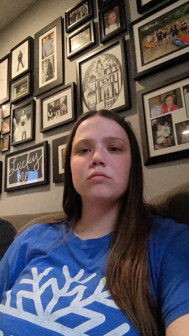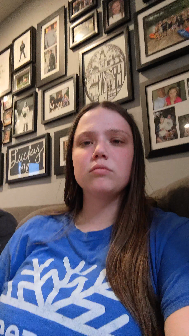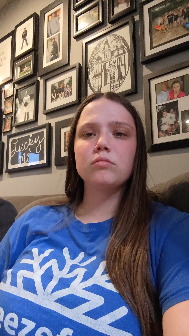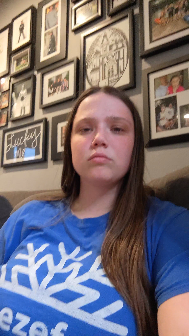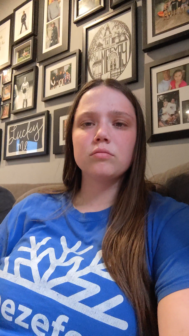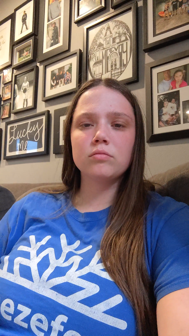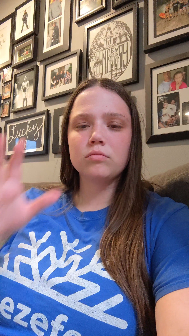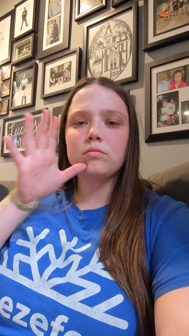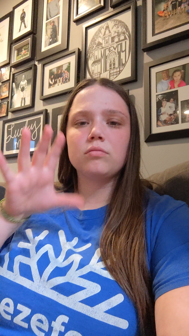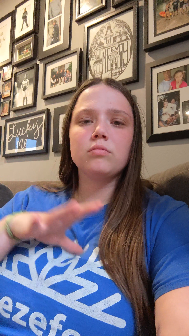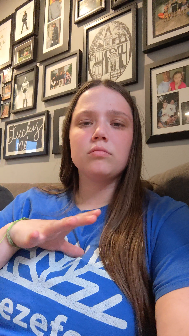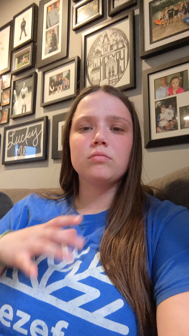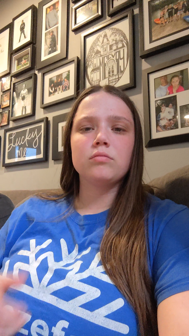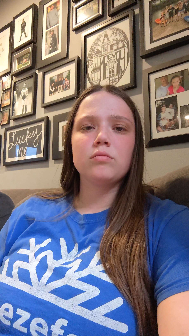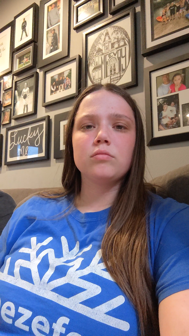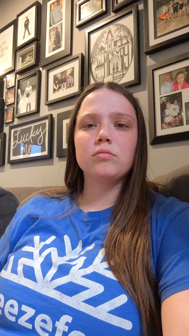lady